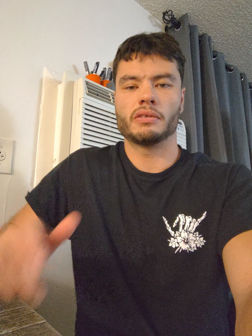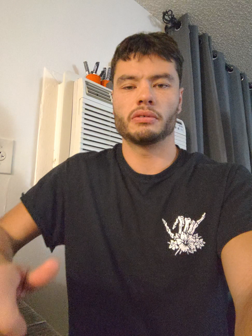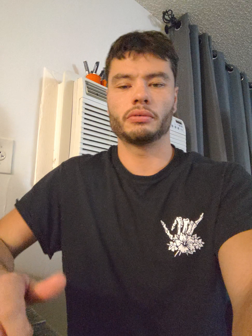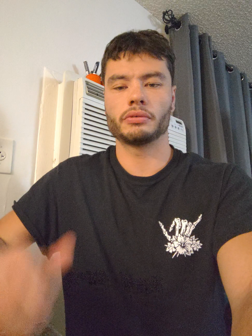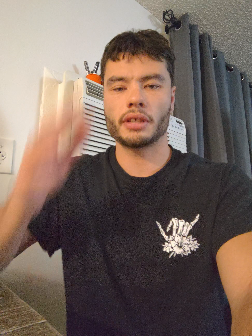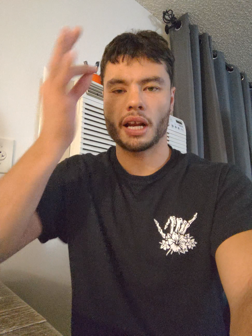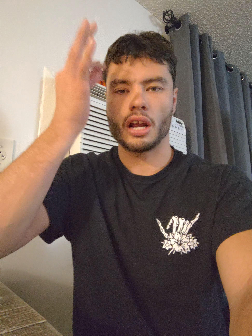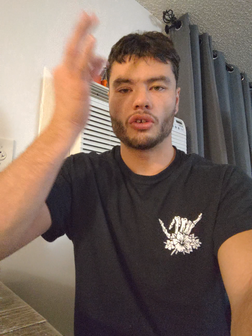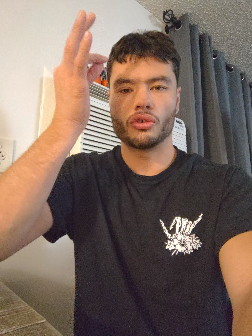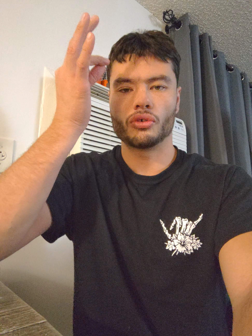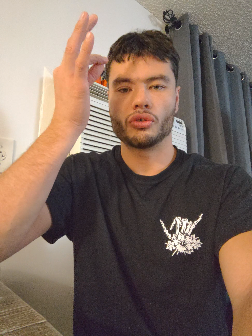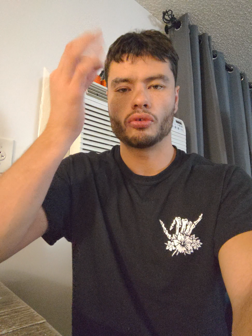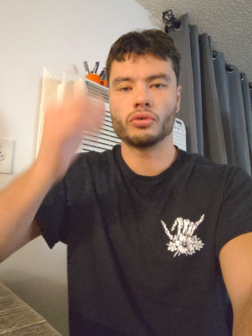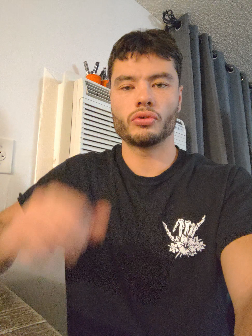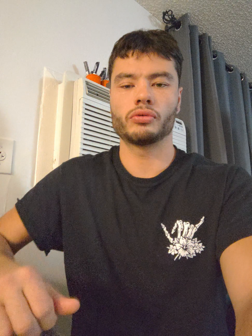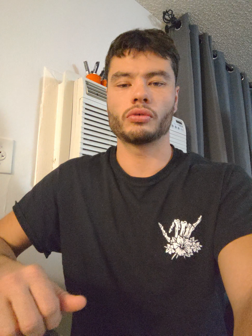hair